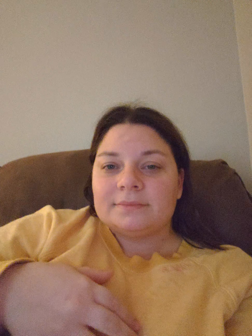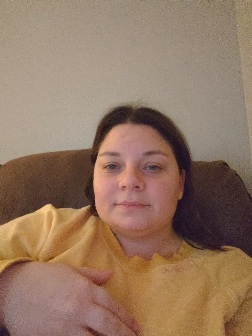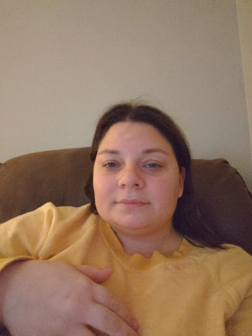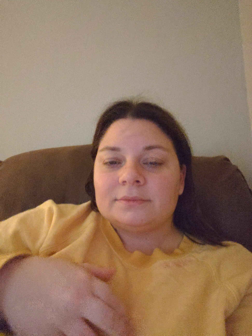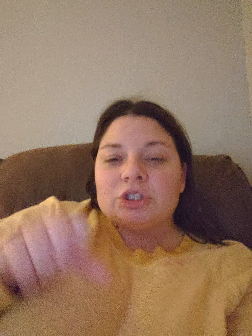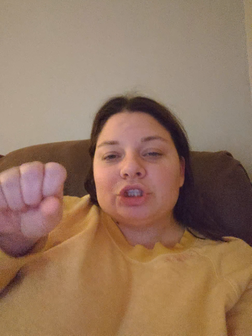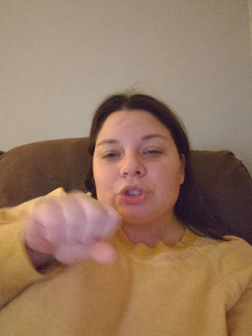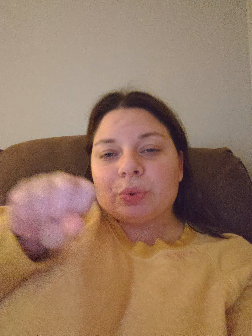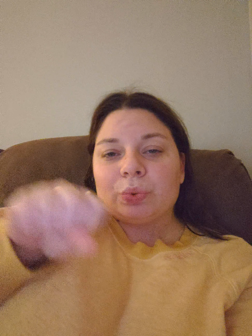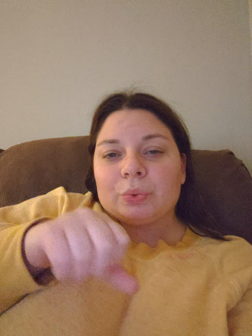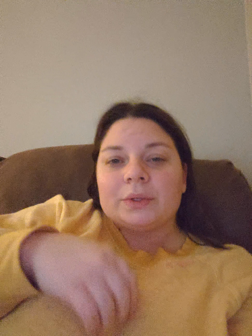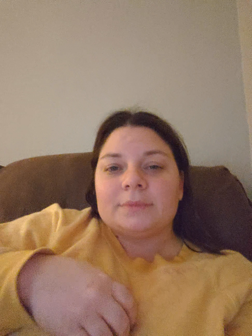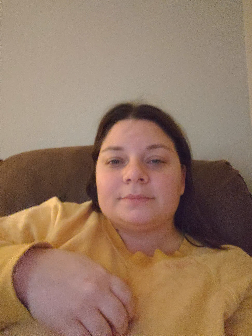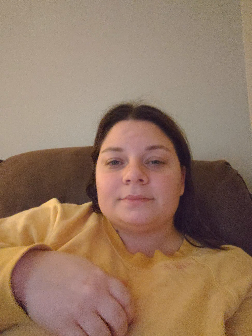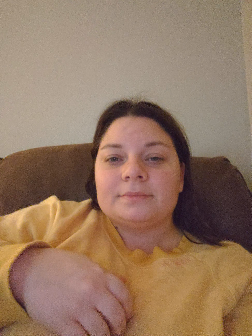shoe